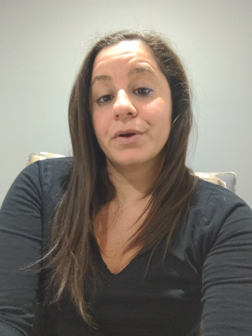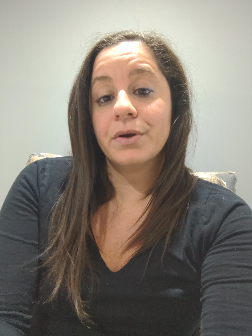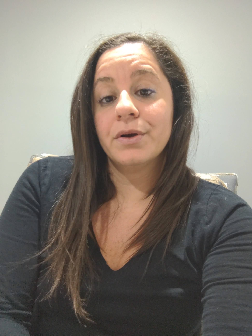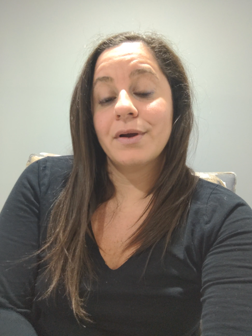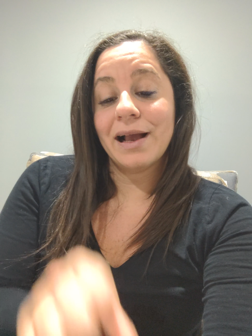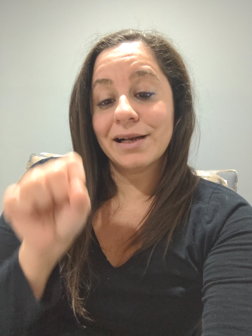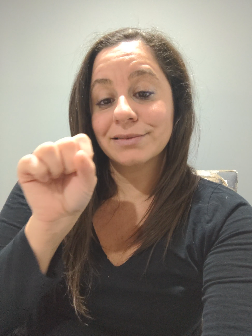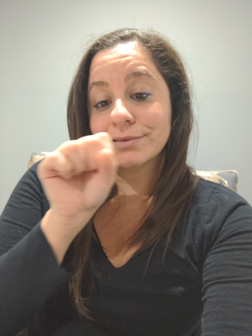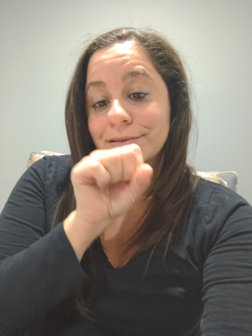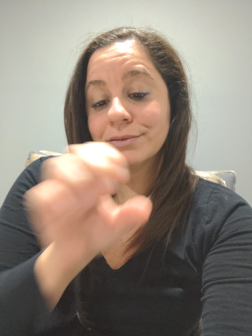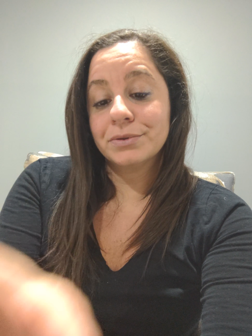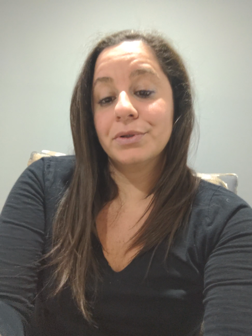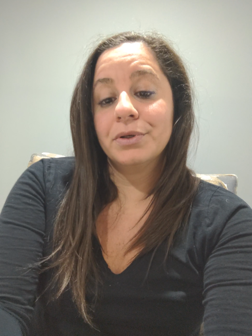carrot